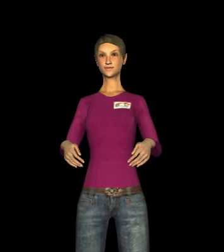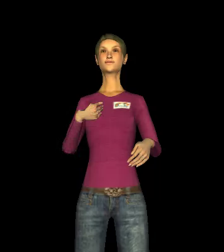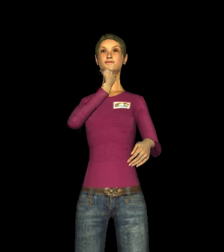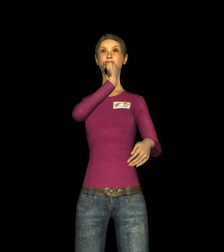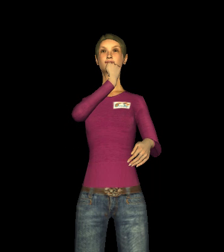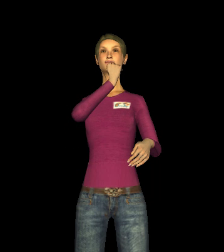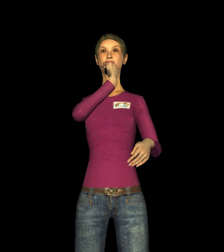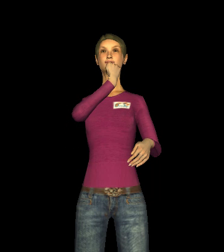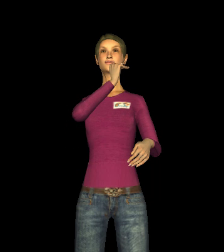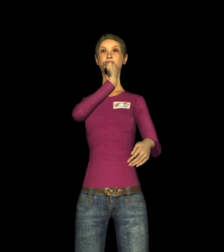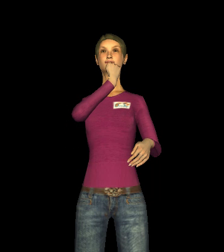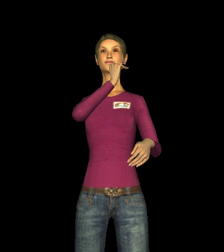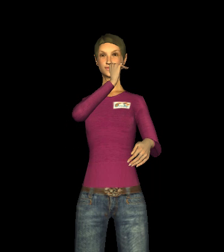يشعر بالبرد